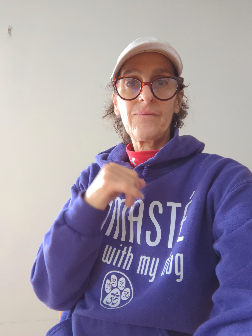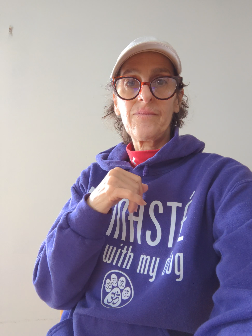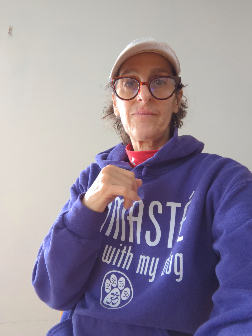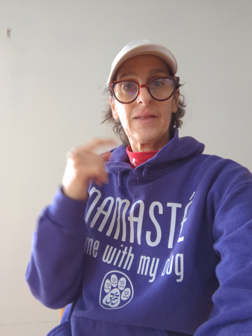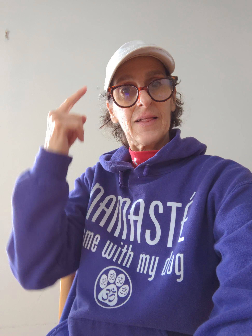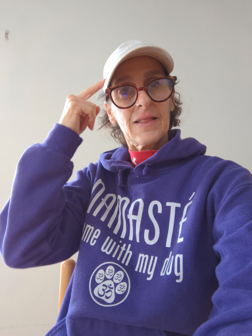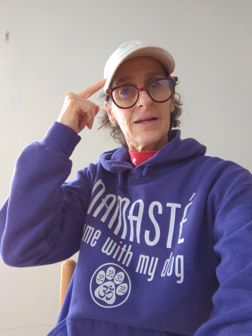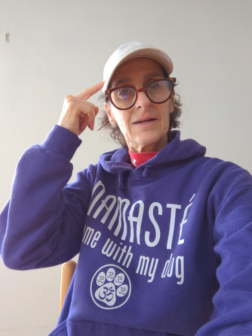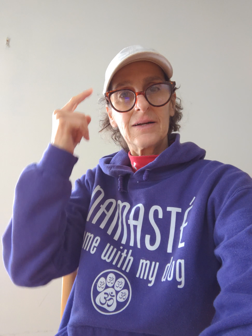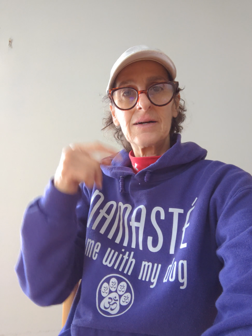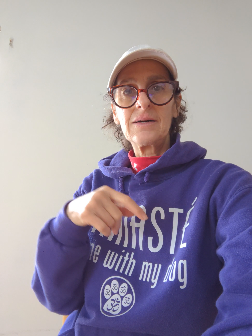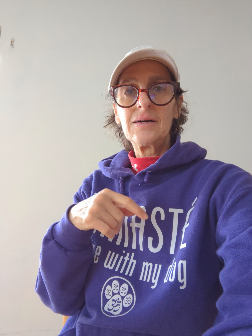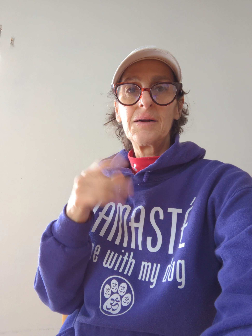think